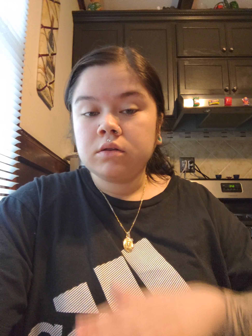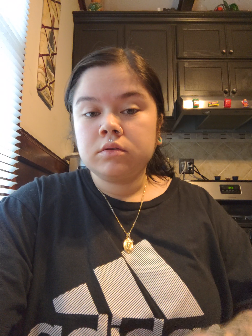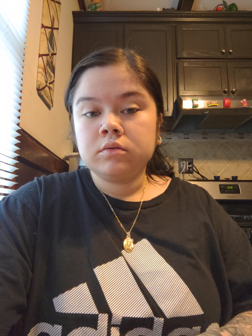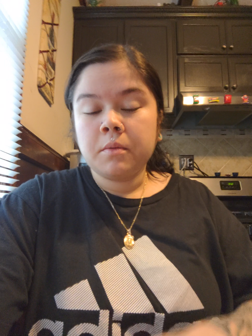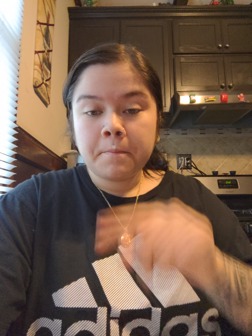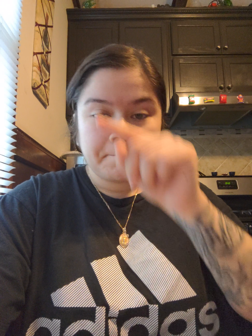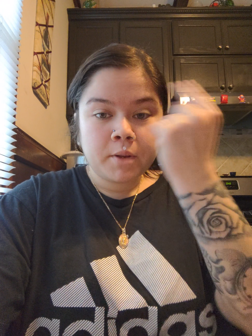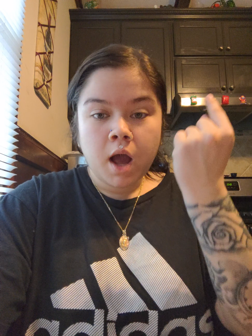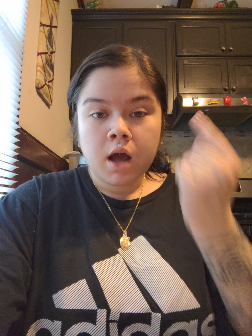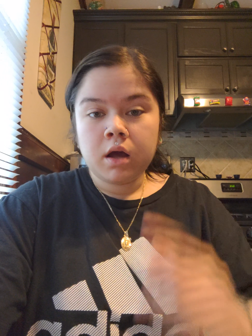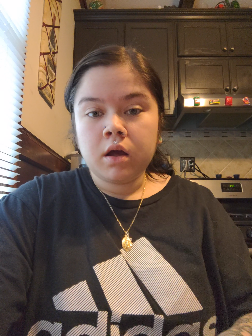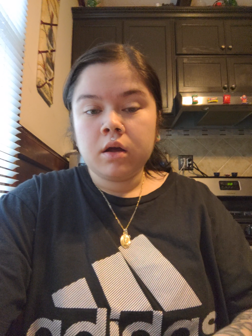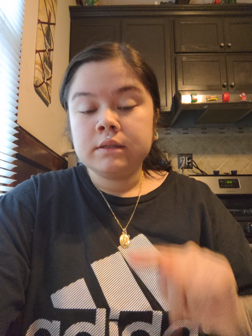black